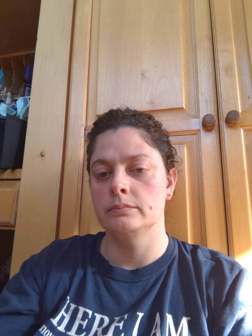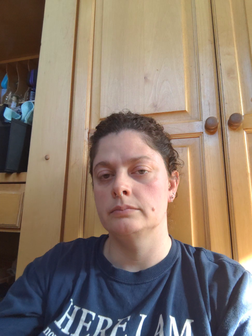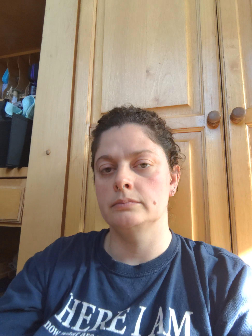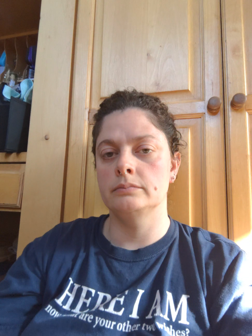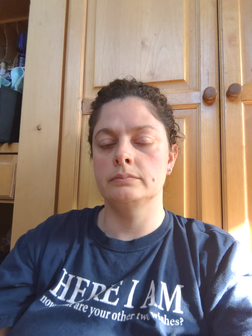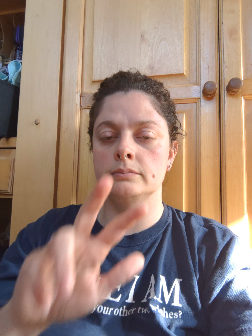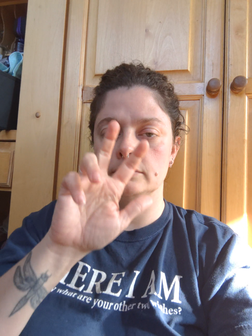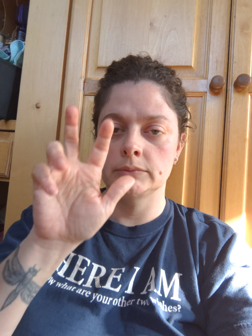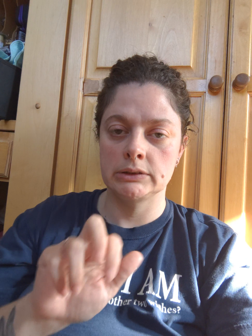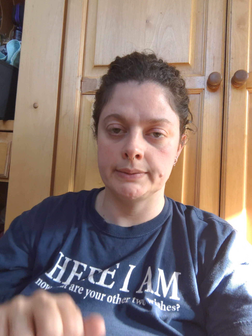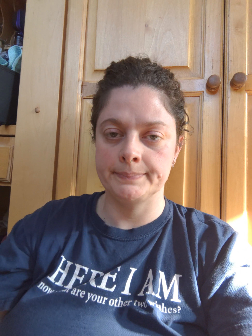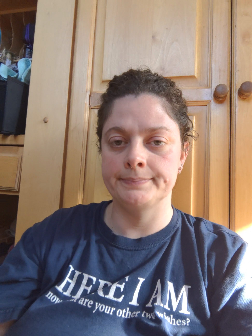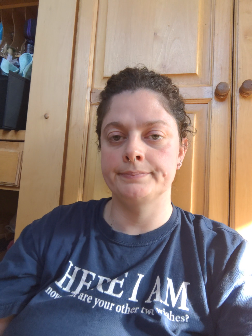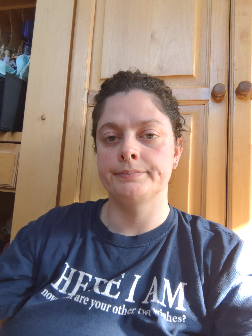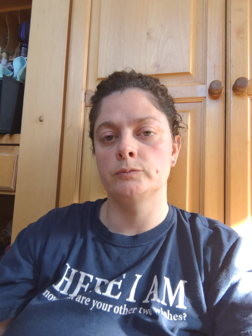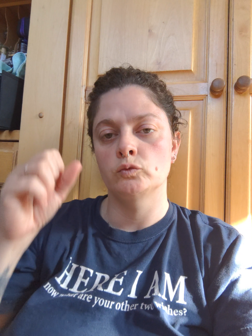pizza